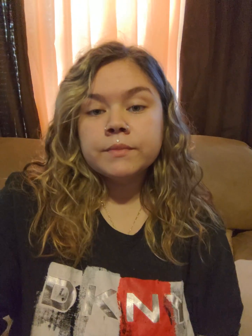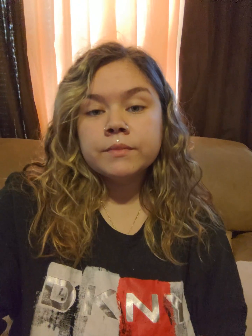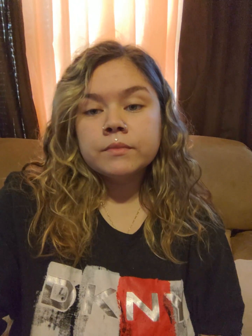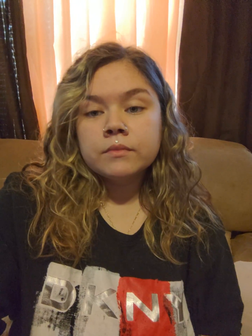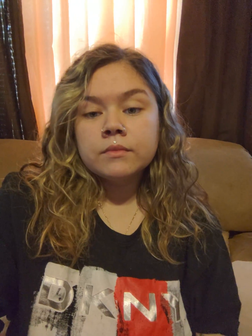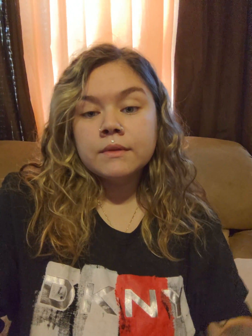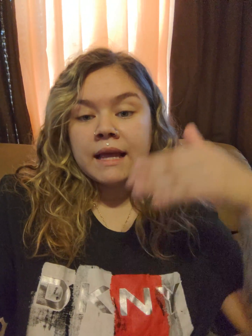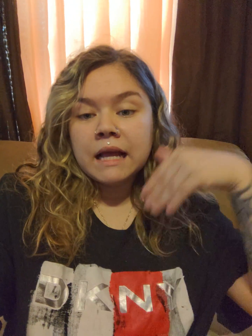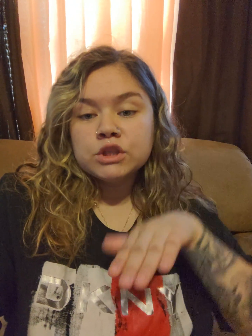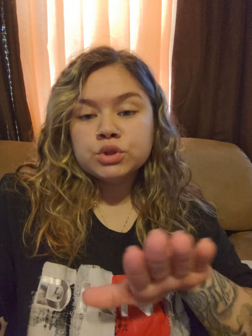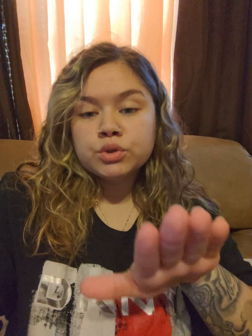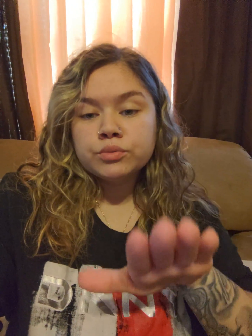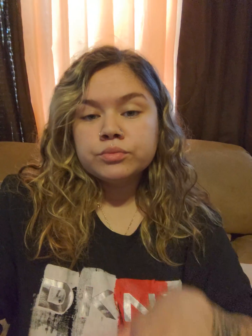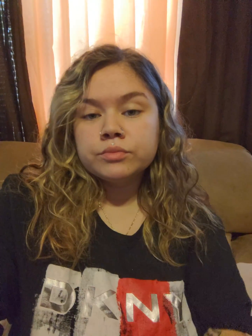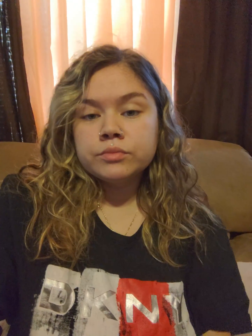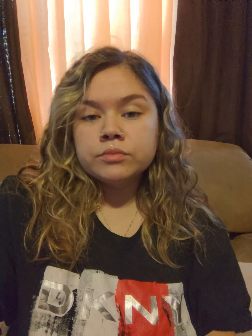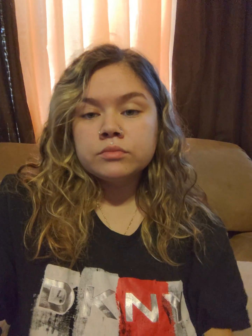enter